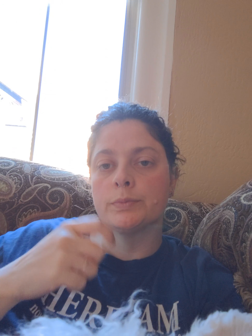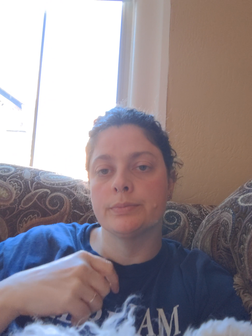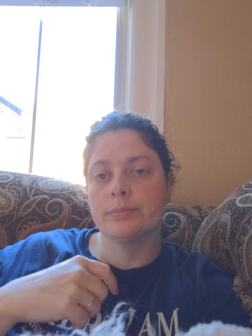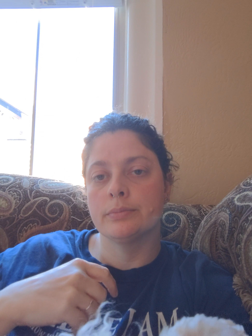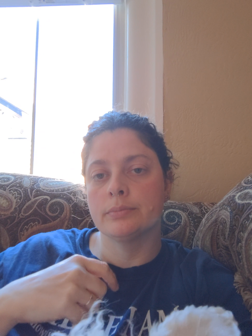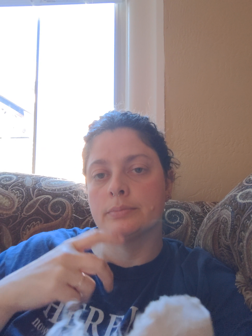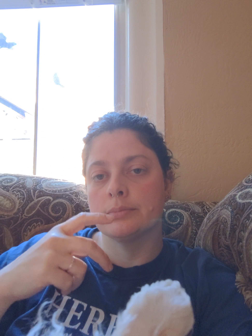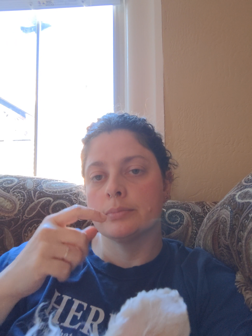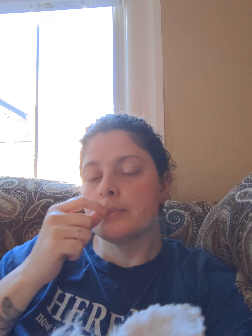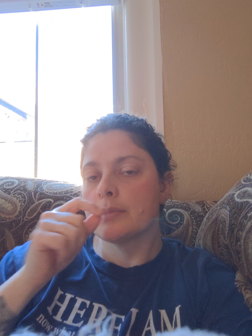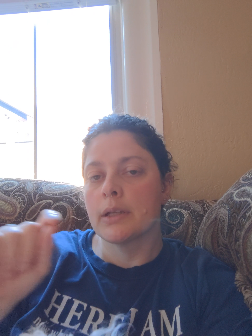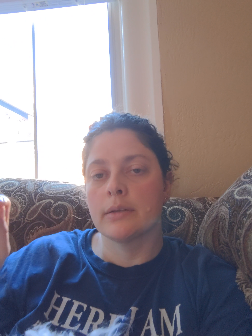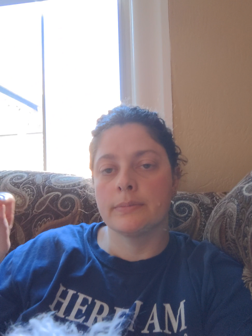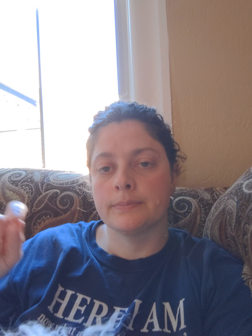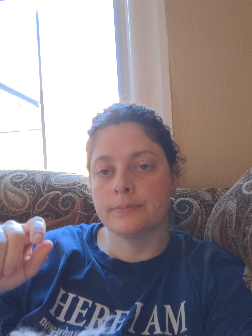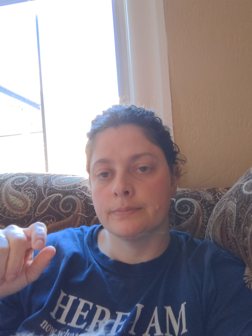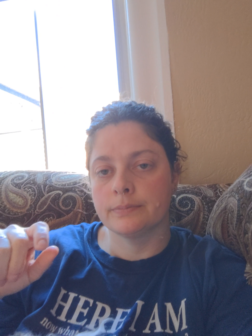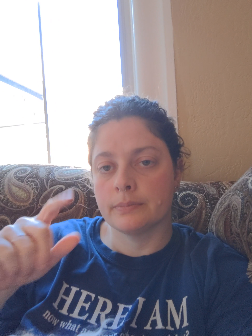pen